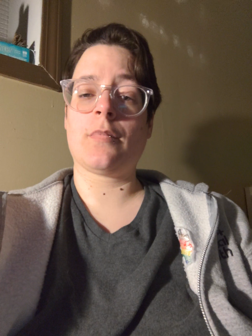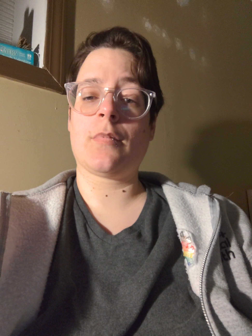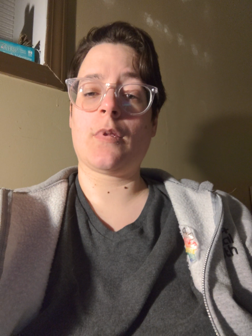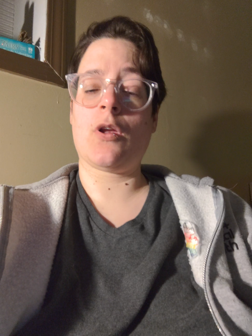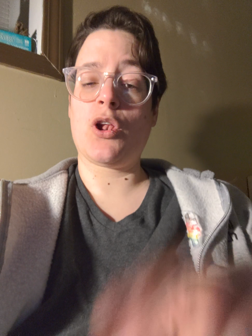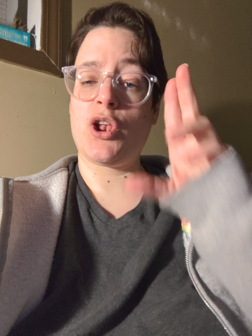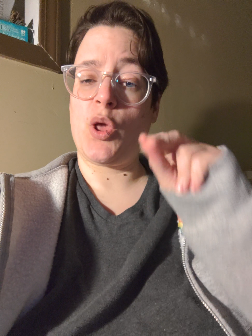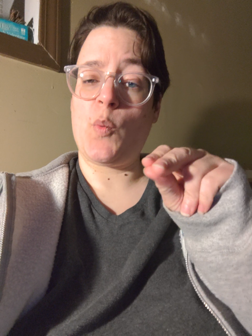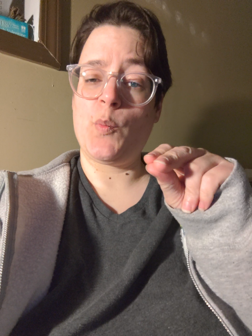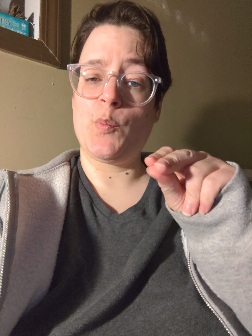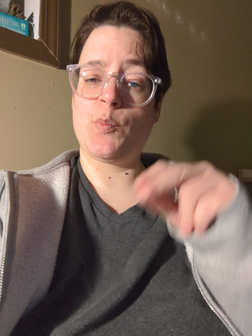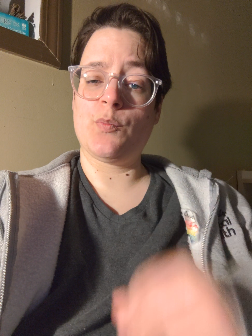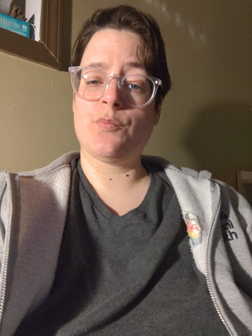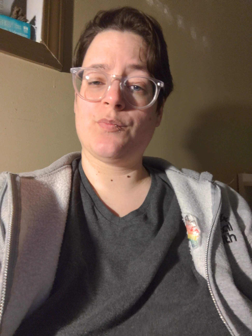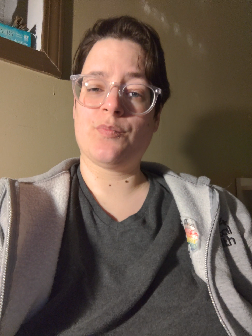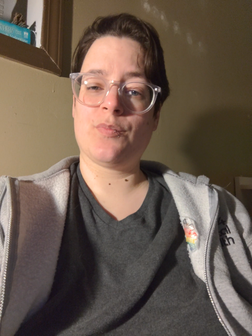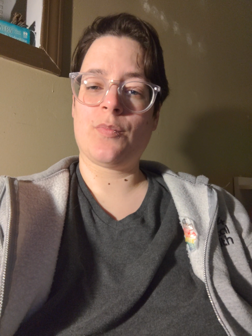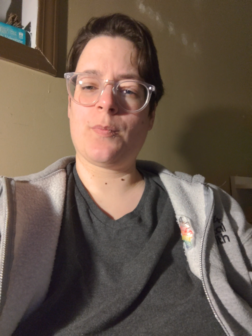no